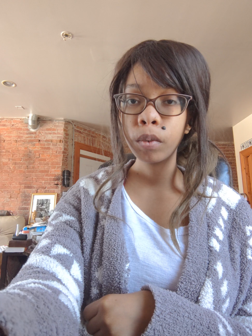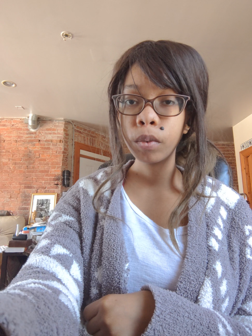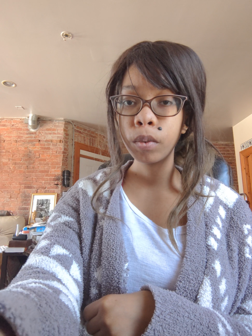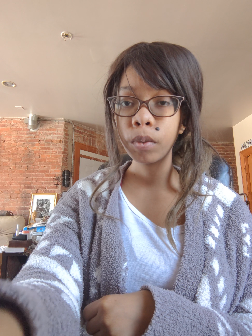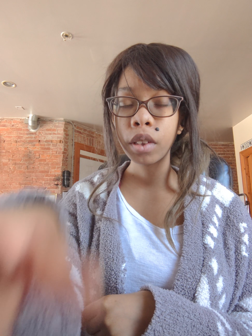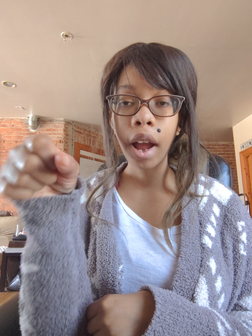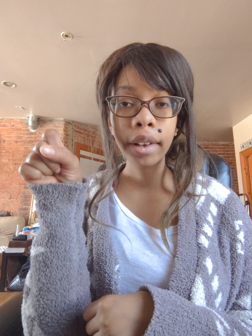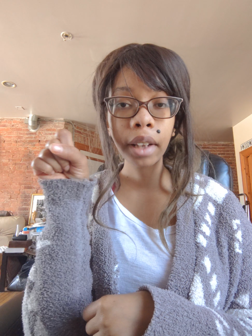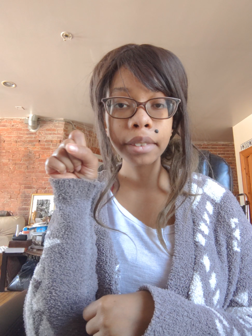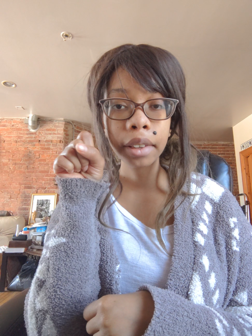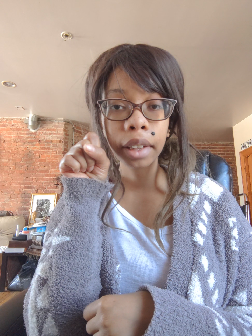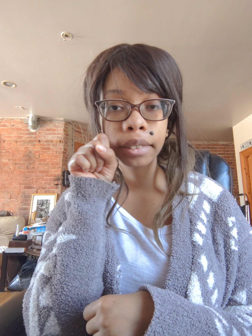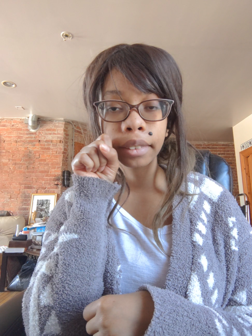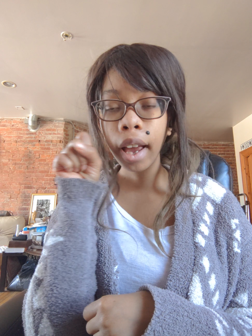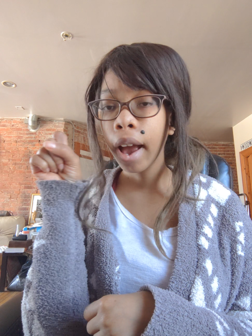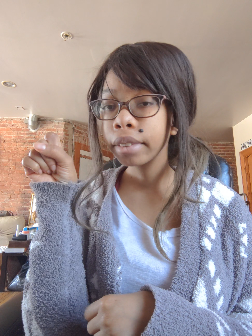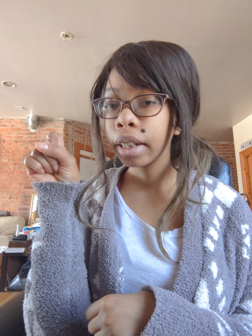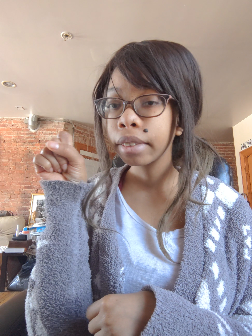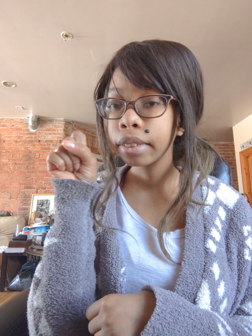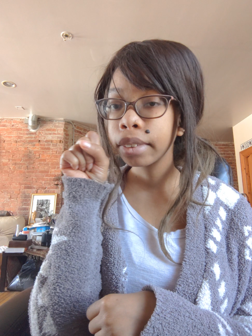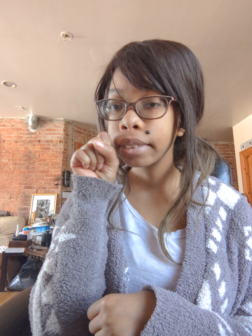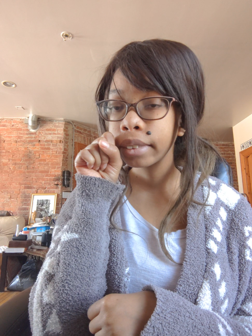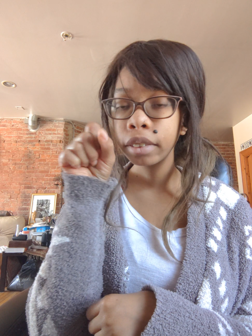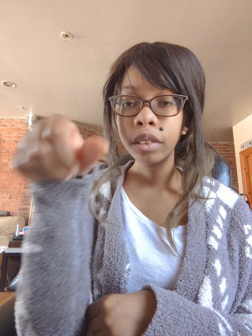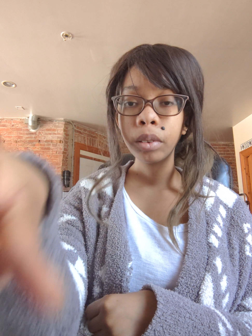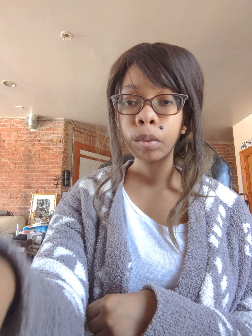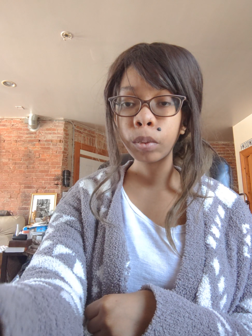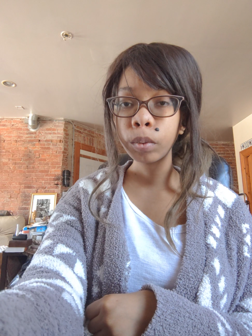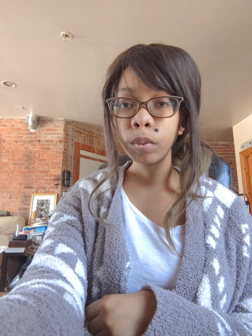carrot